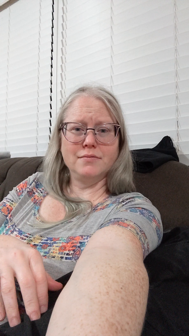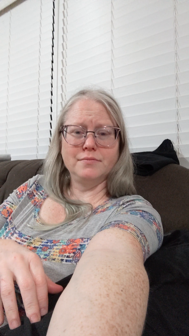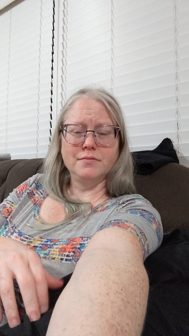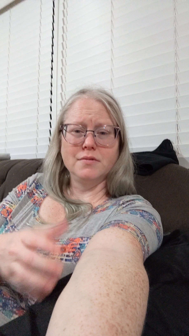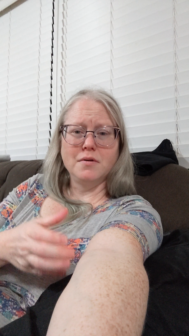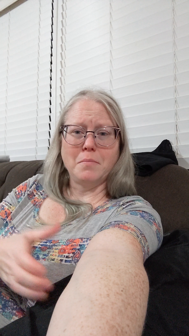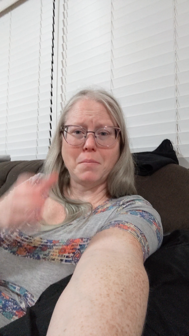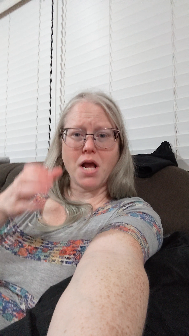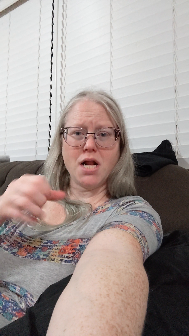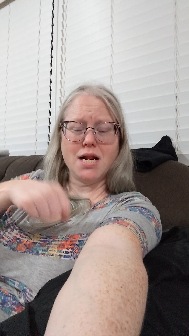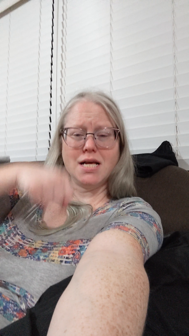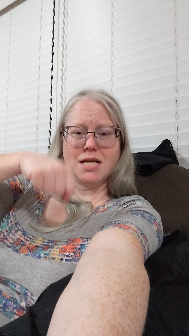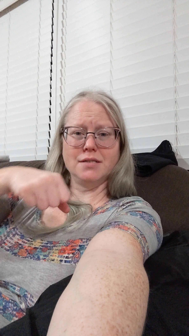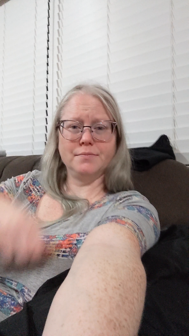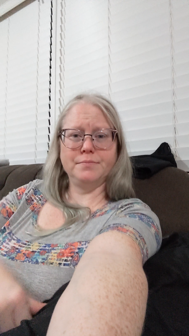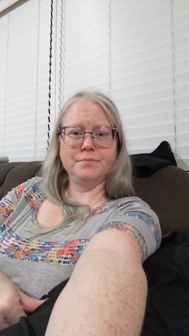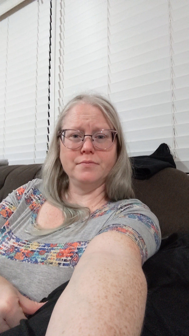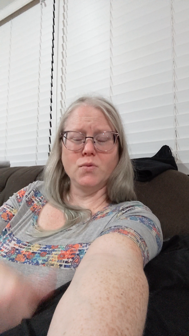bucket